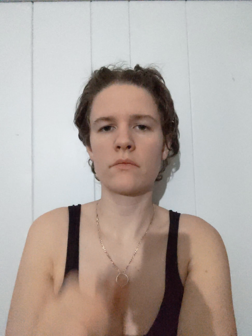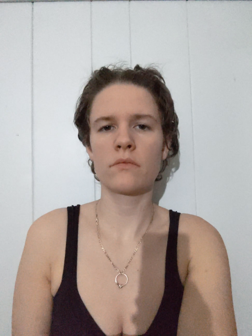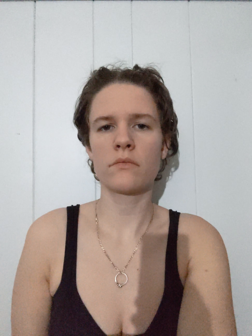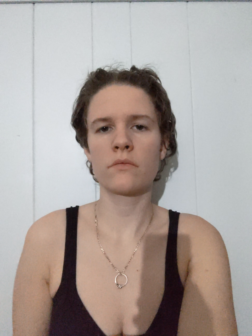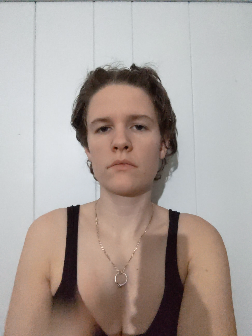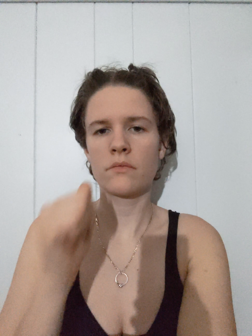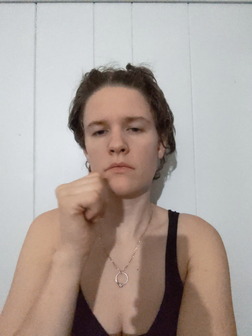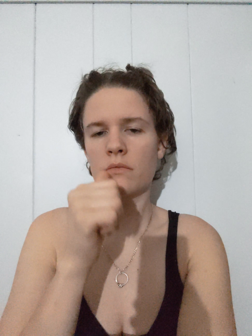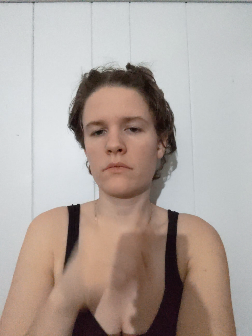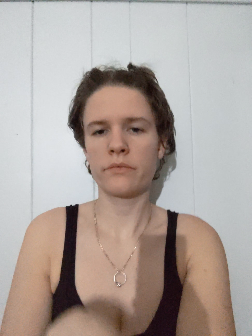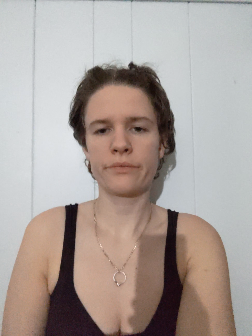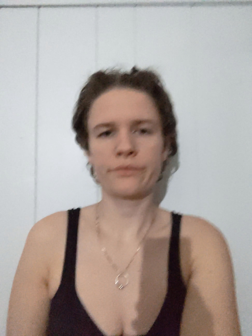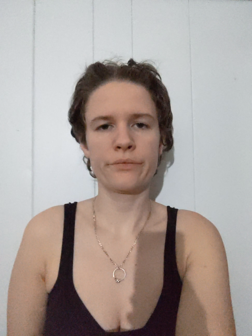drink